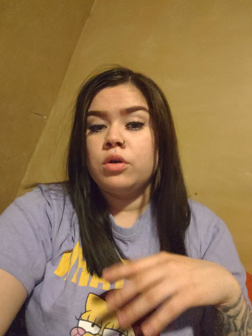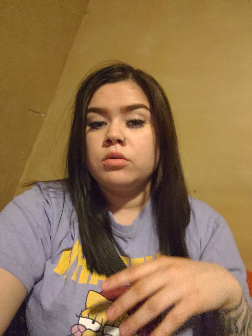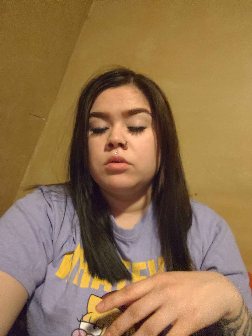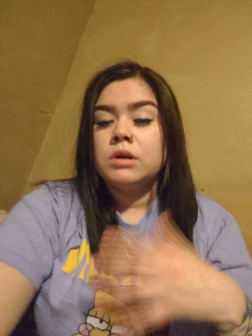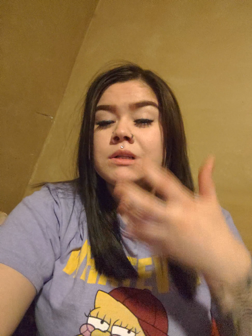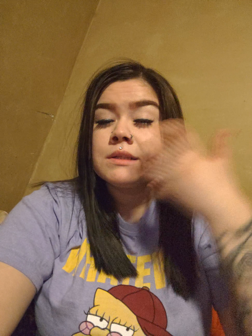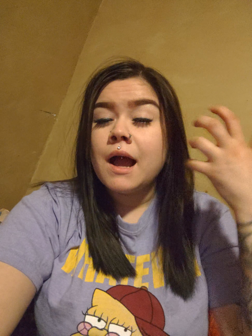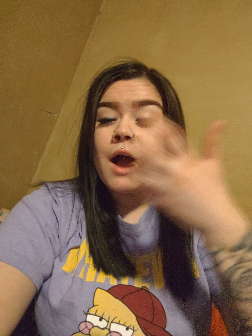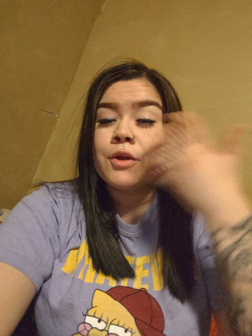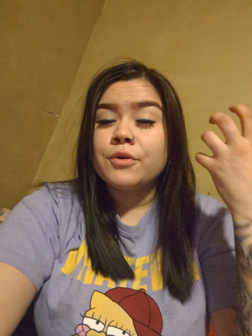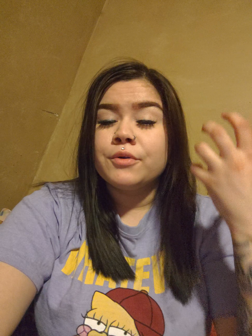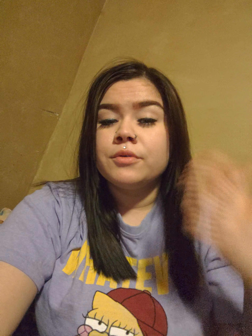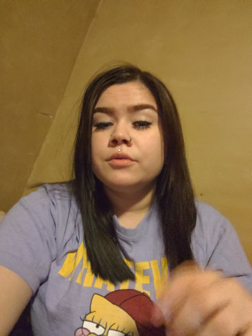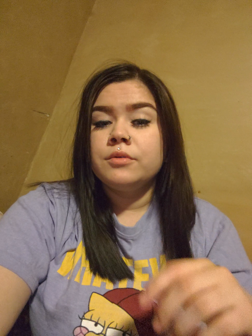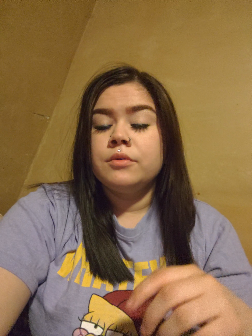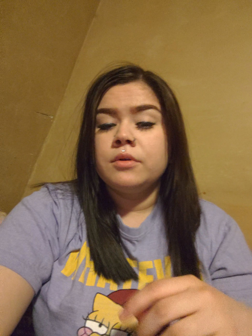tiger